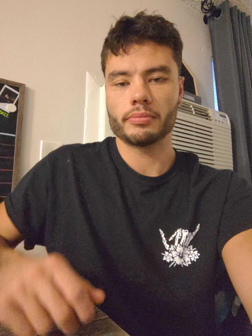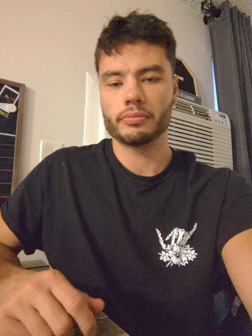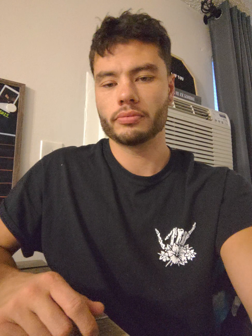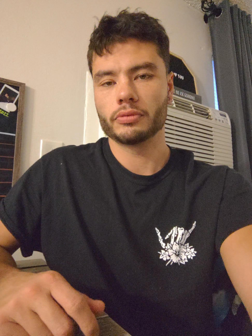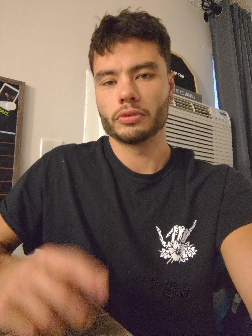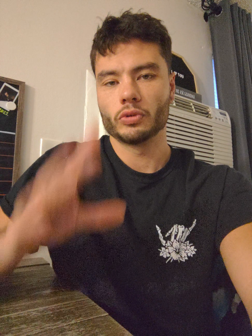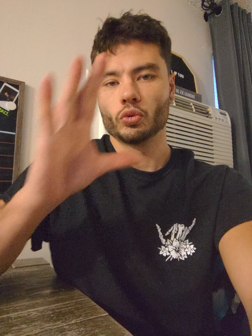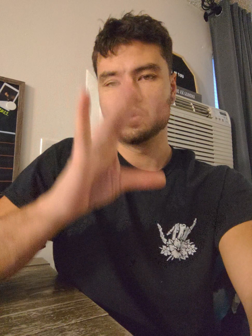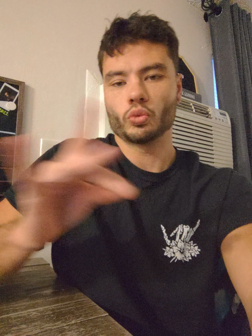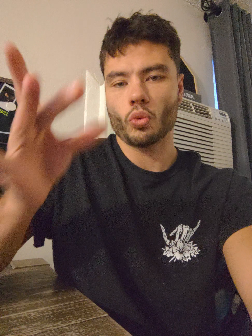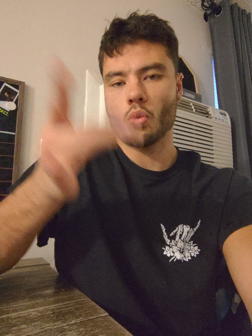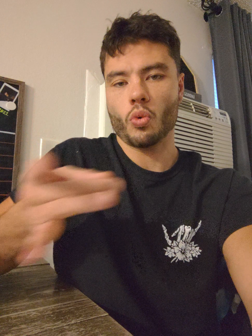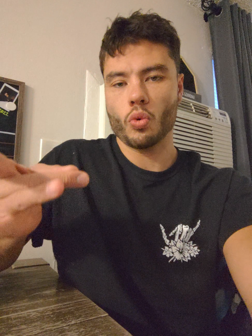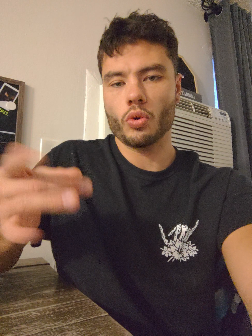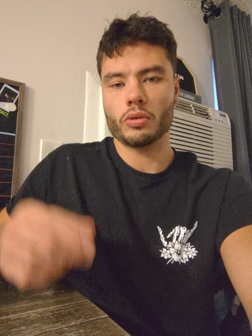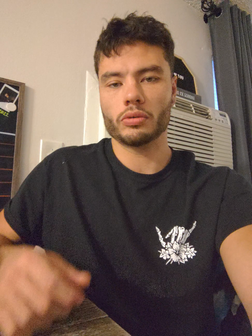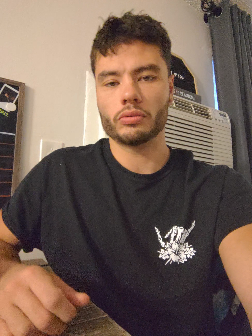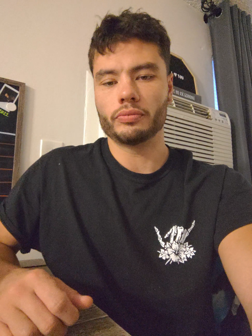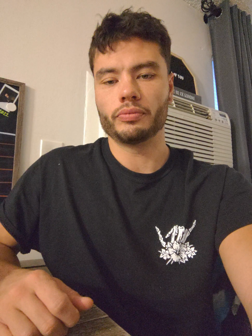story